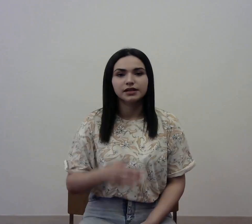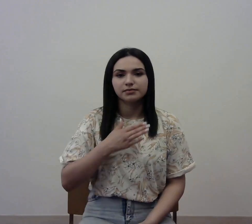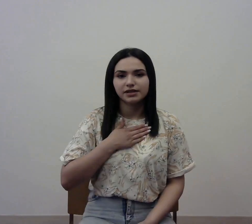mən